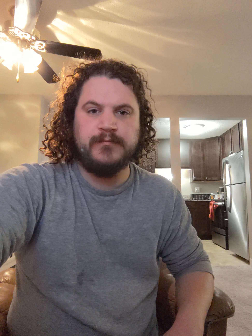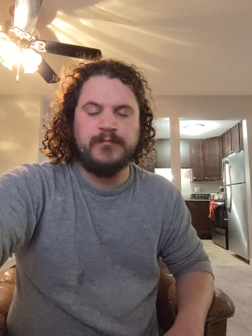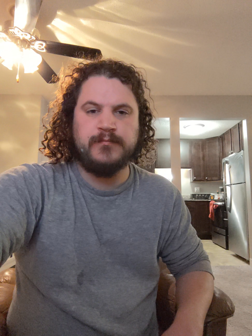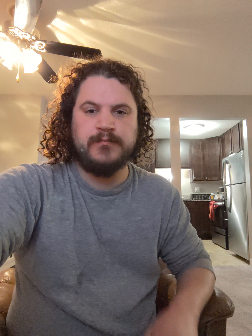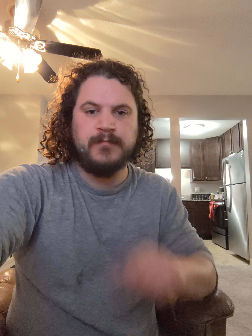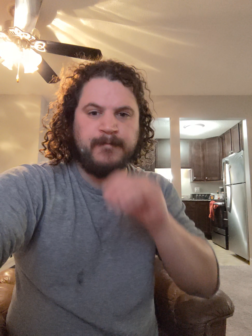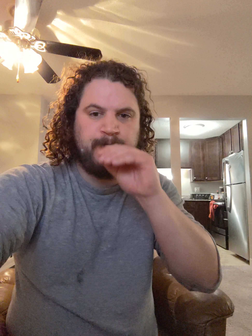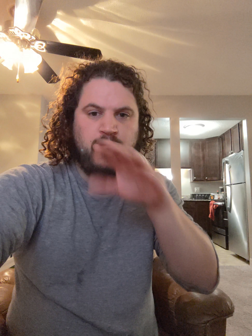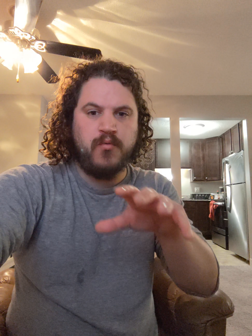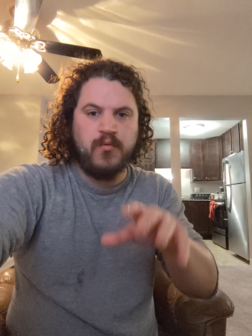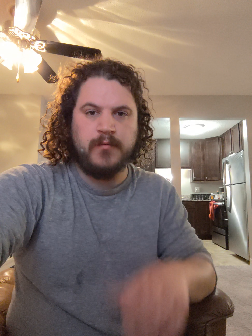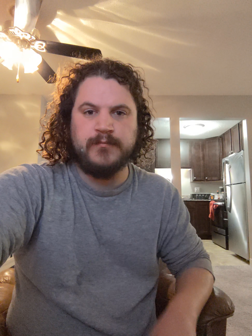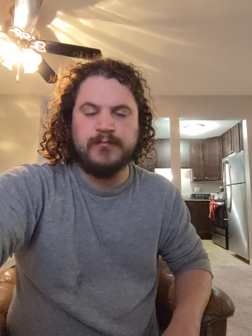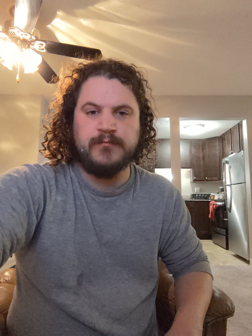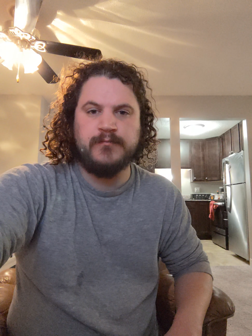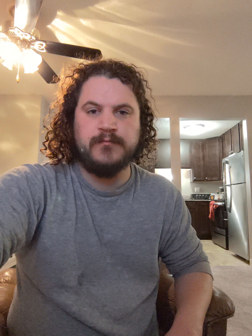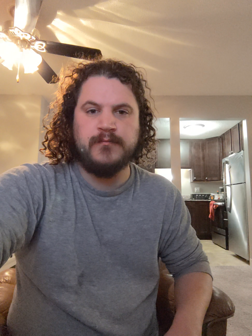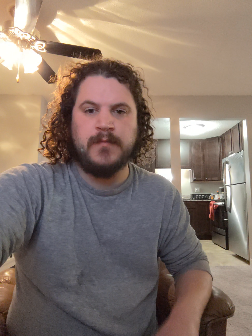blow